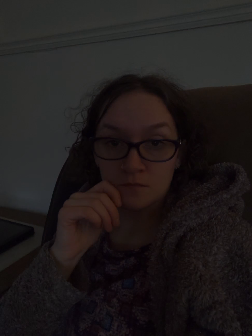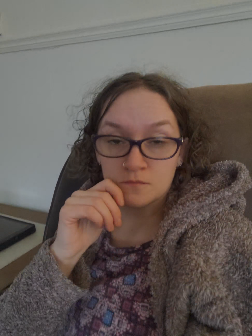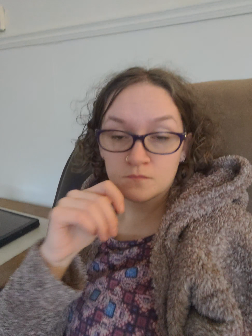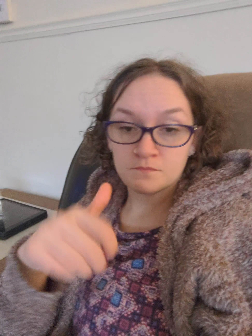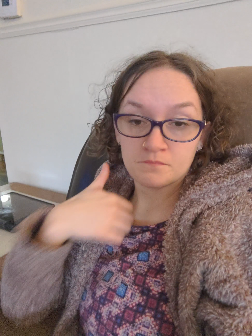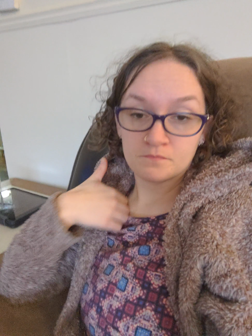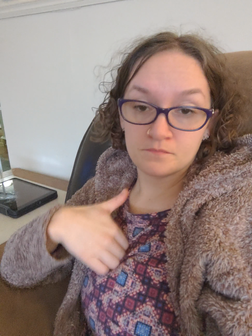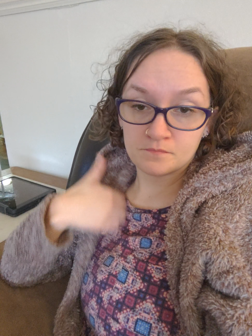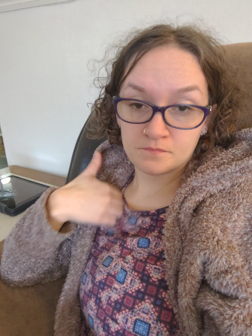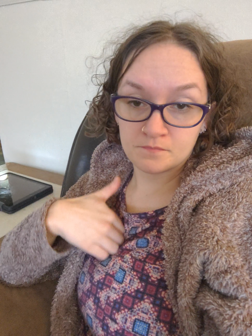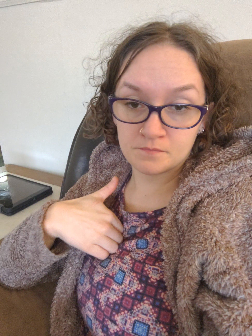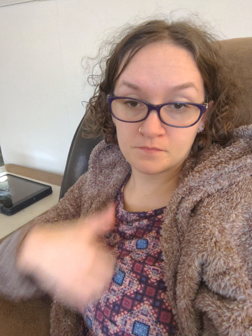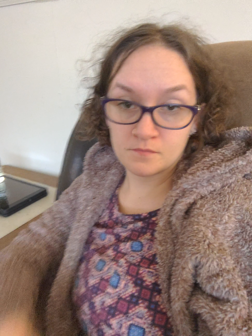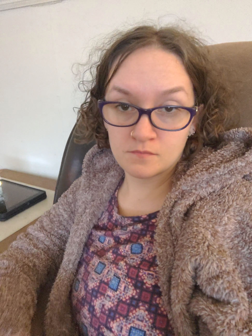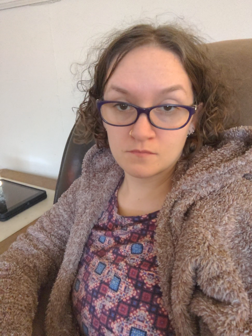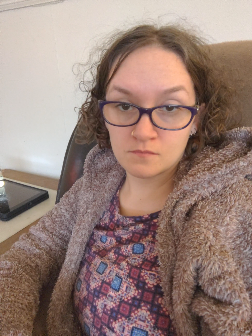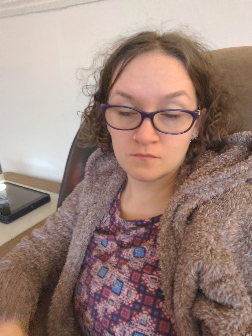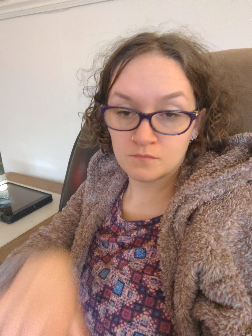bath